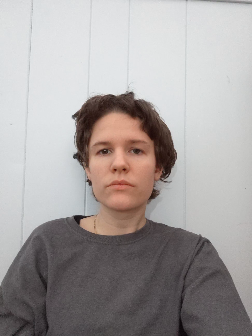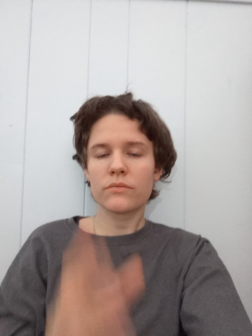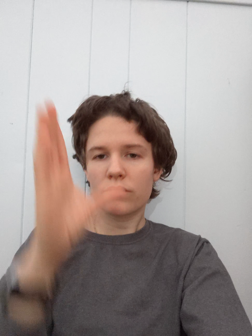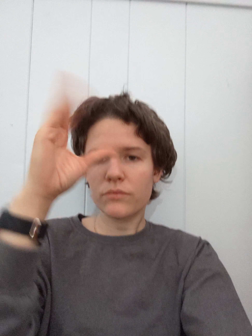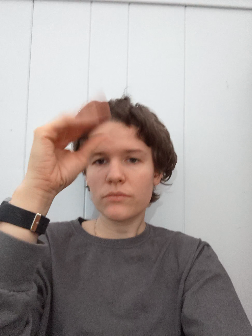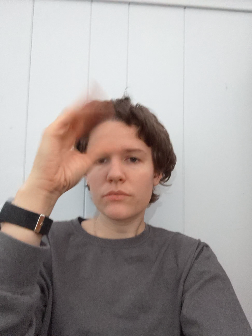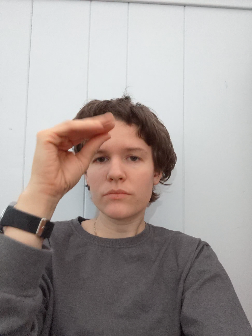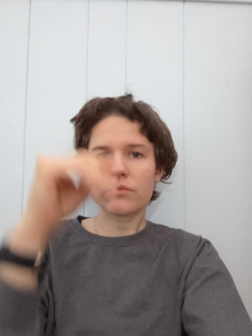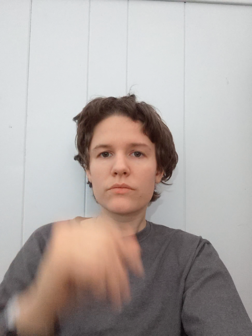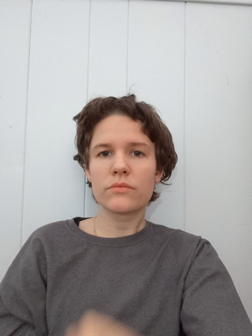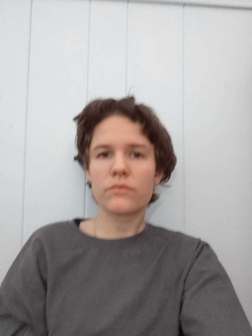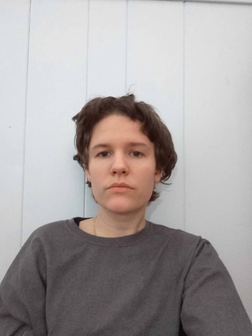boy